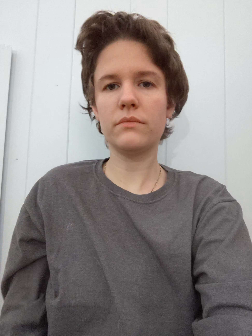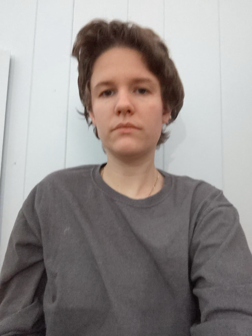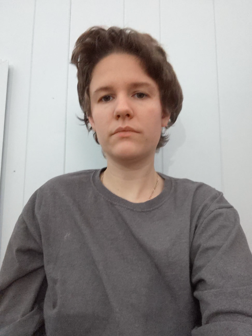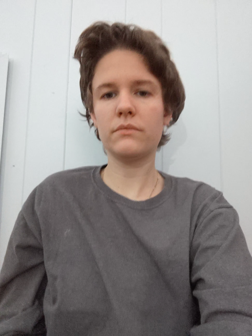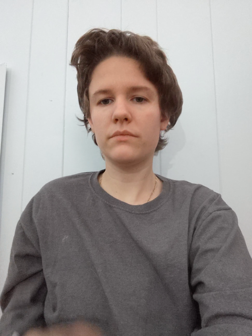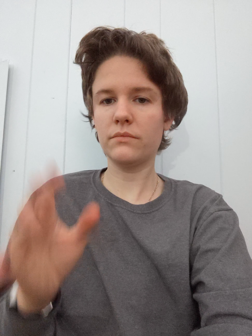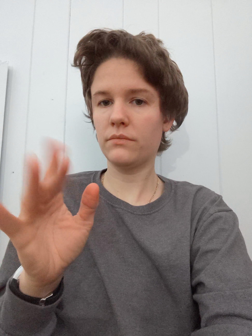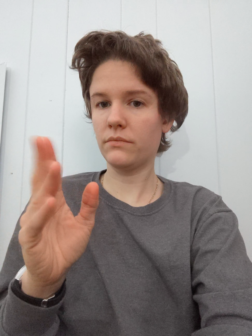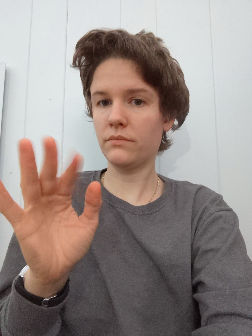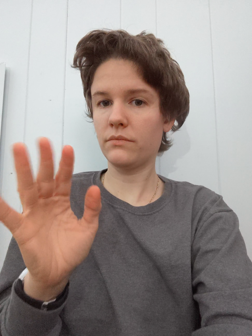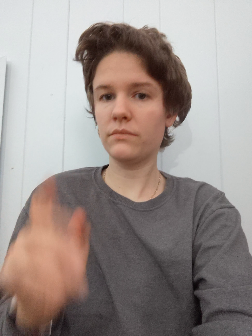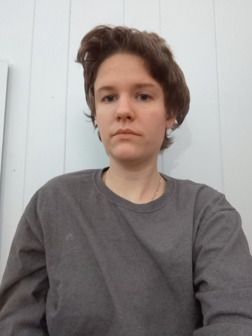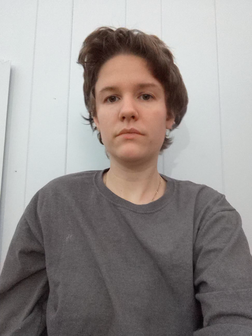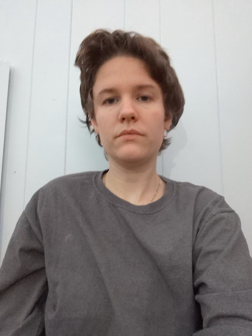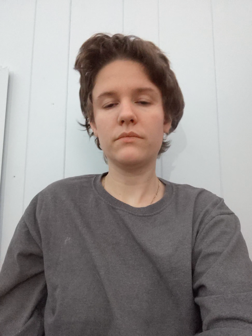finger